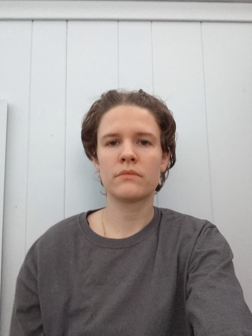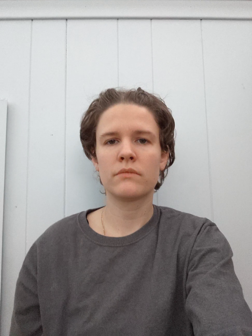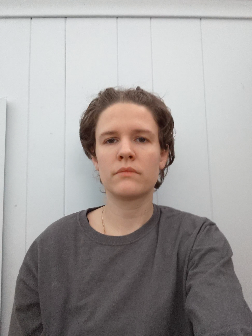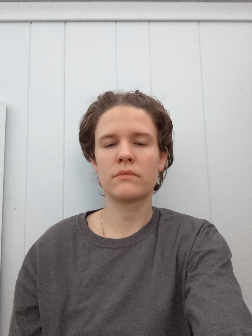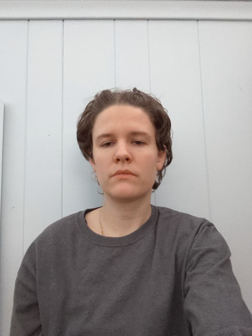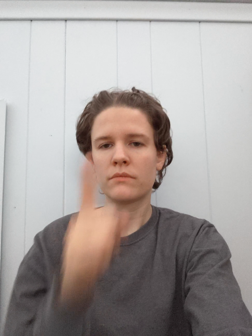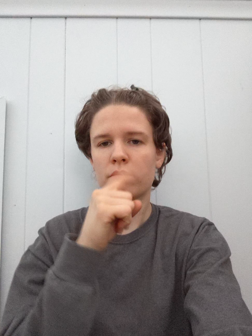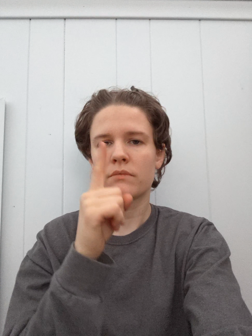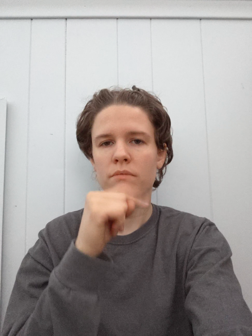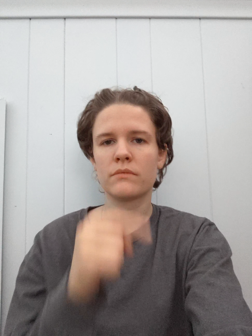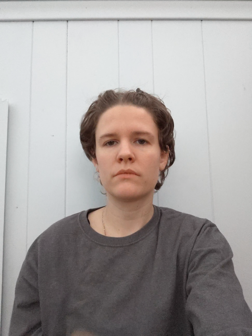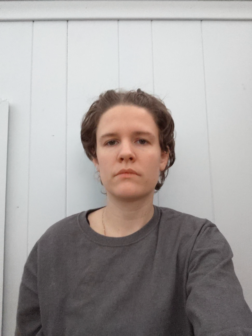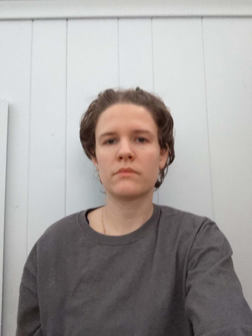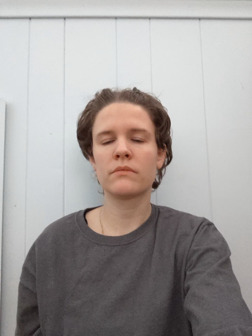mouse